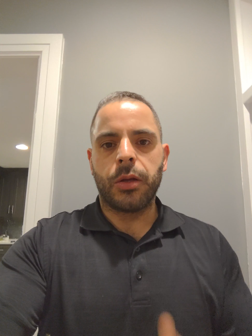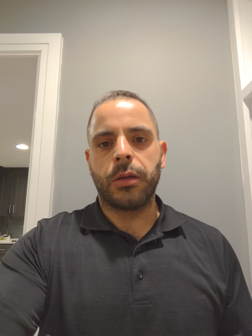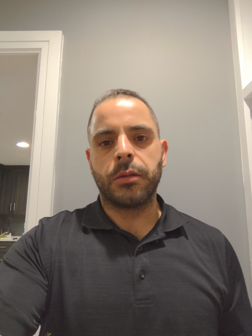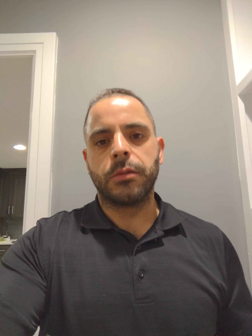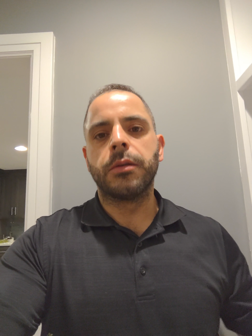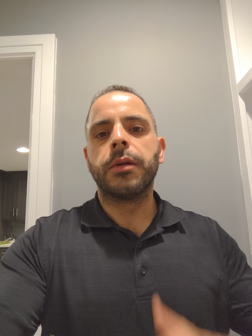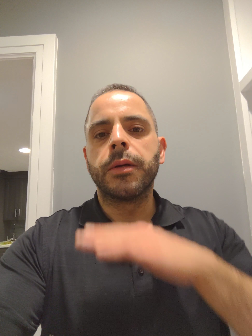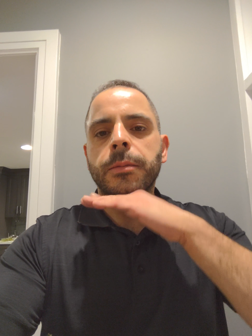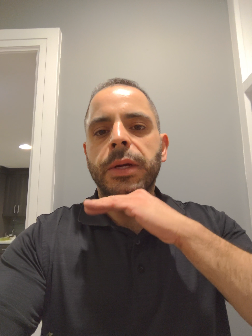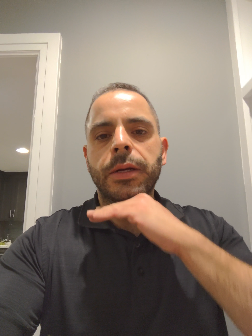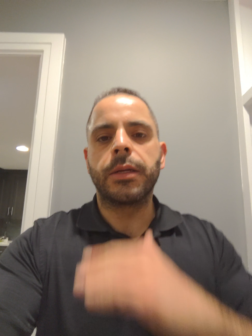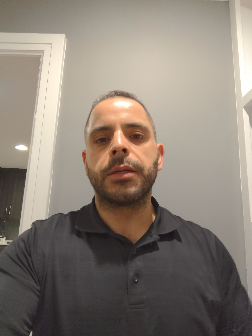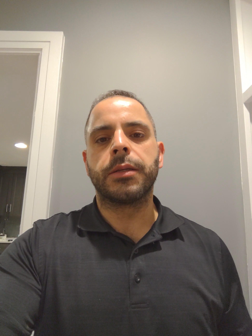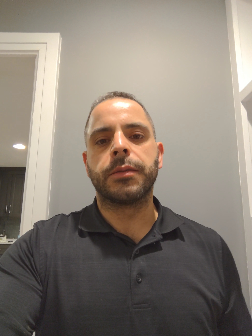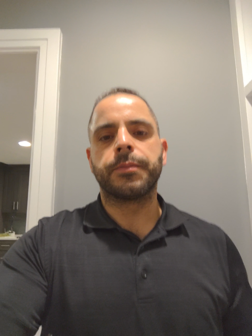pig